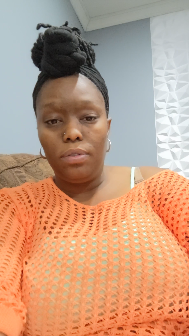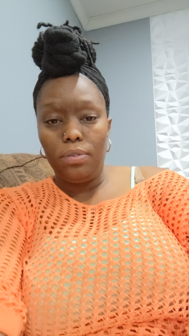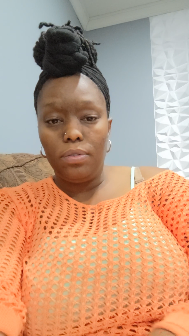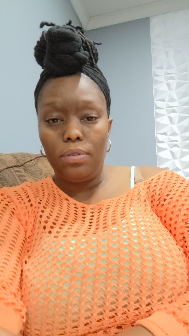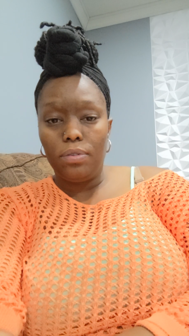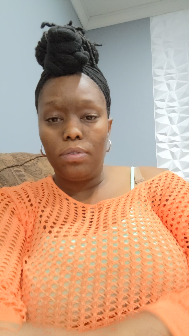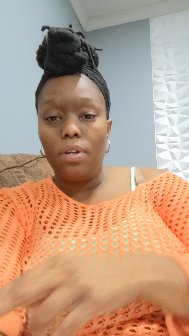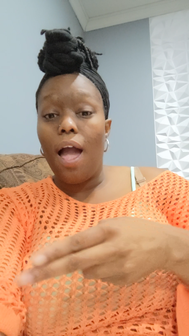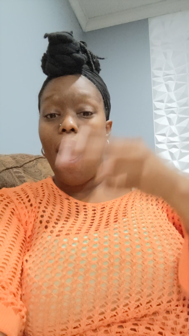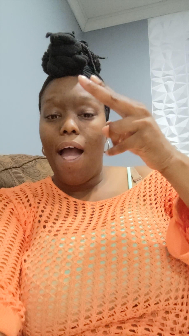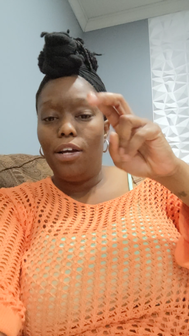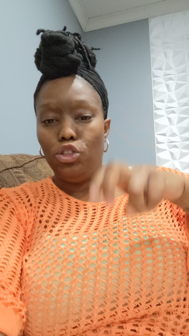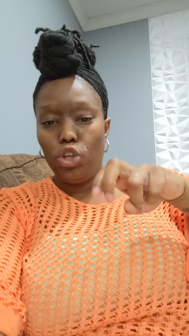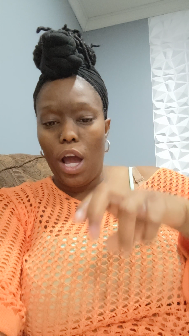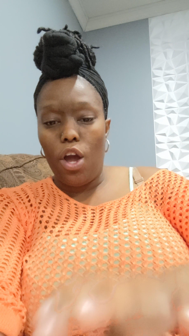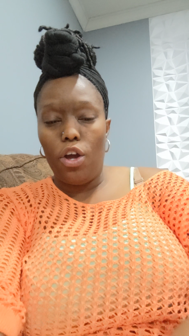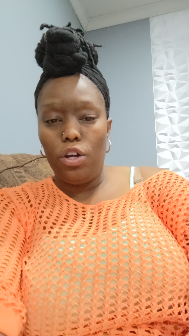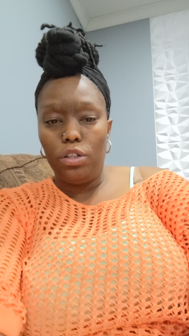high chair